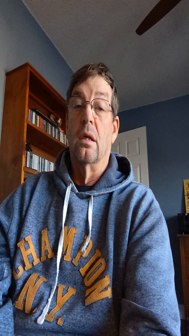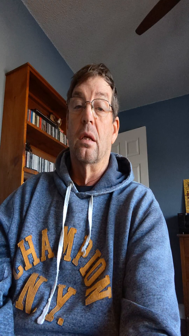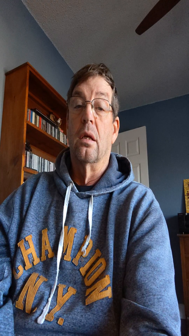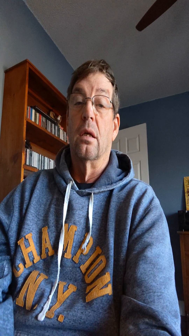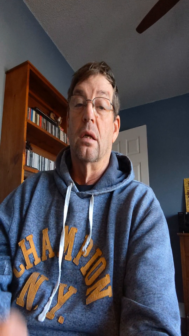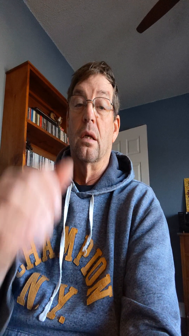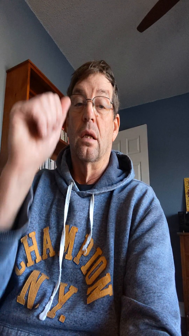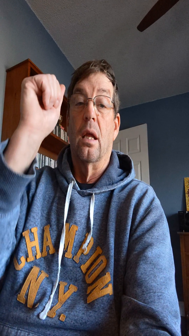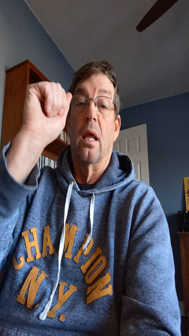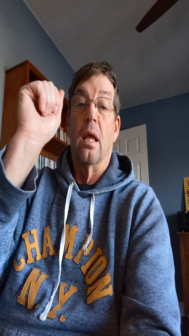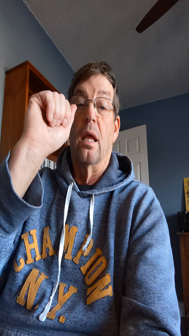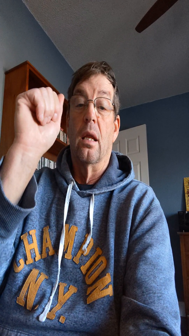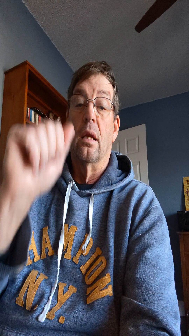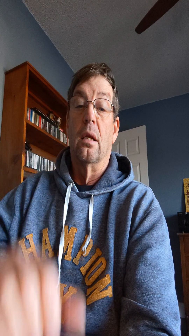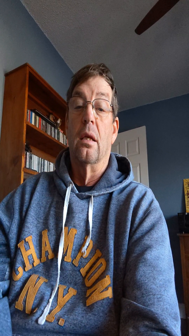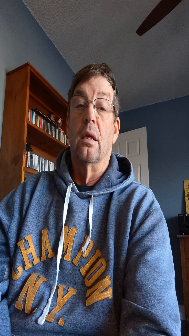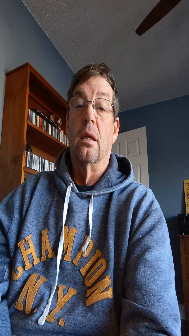aunt